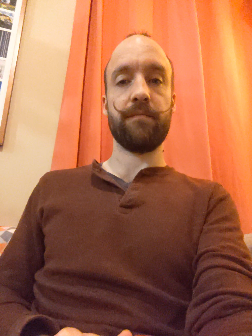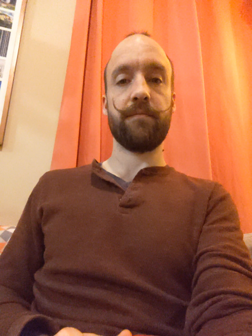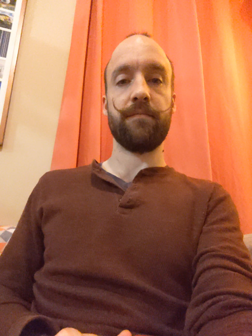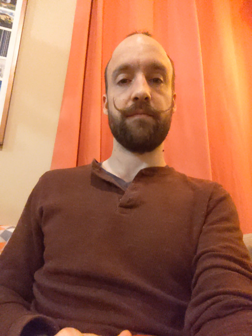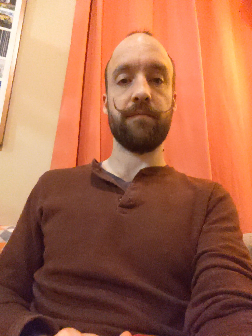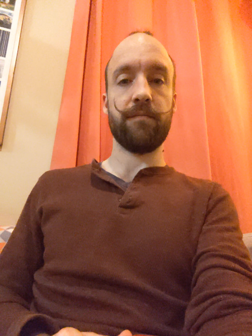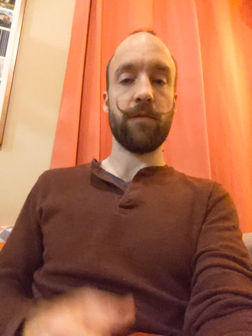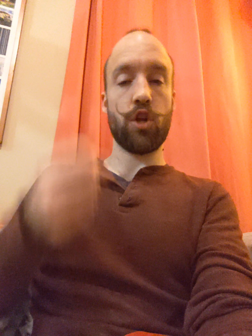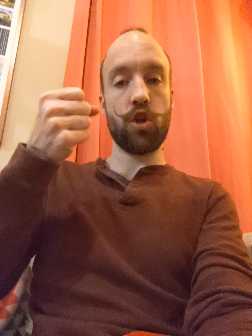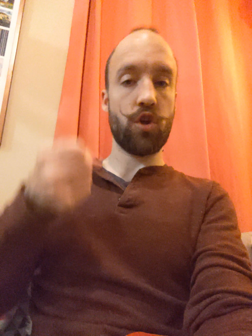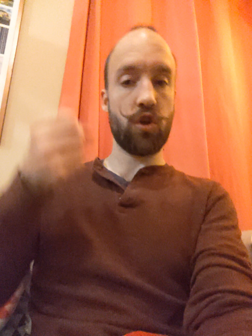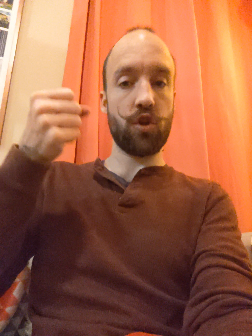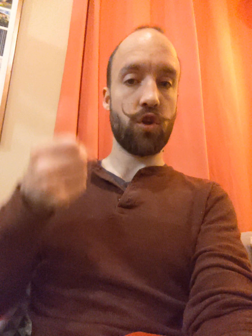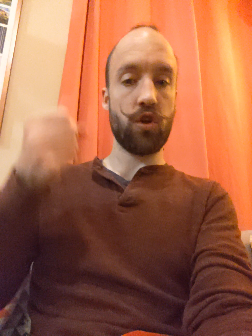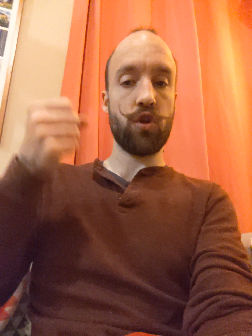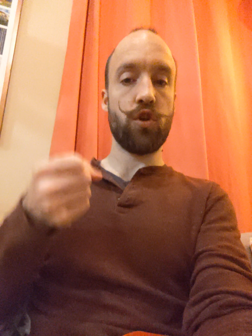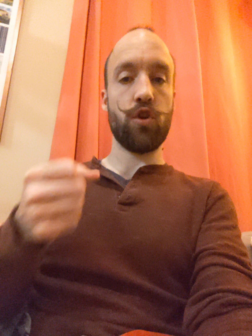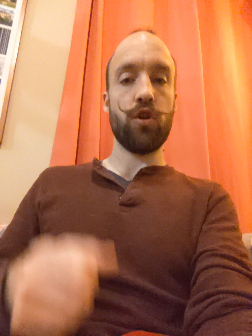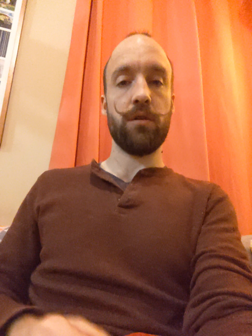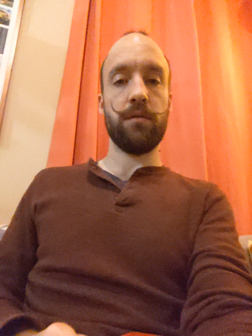car